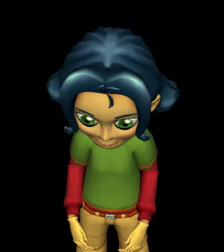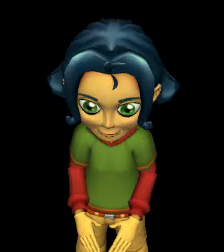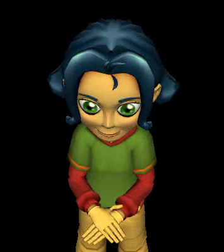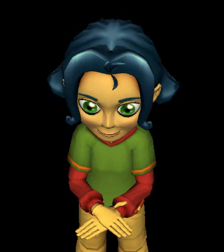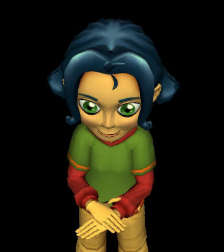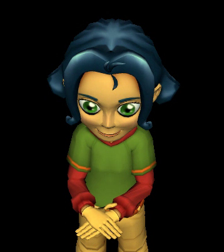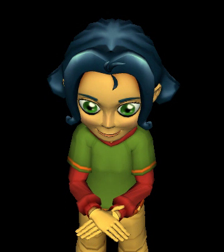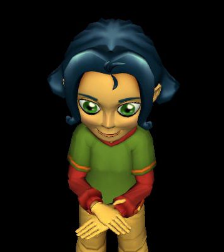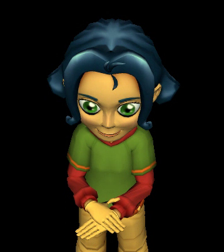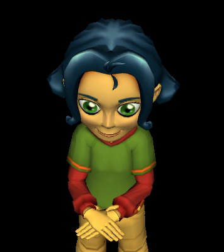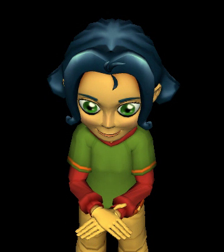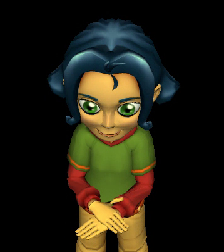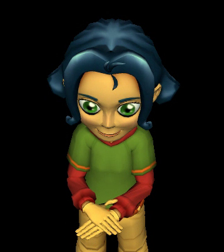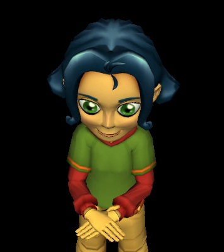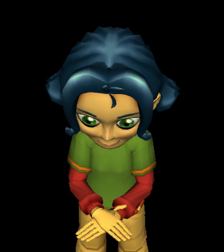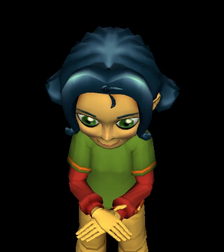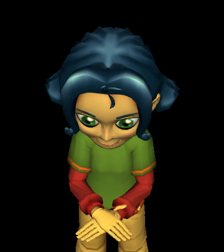مرهم